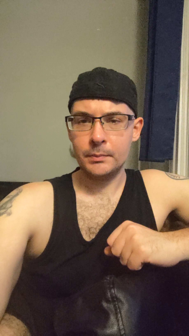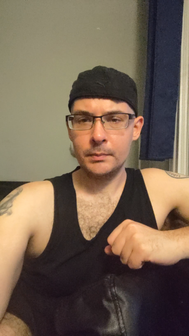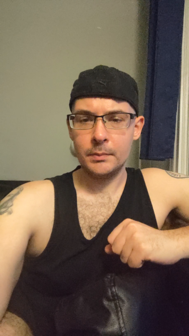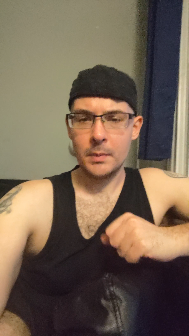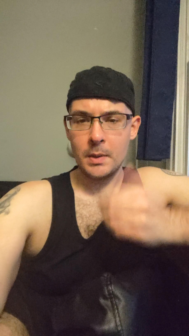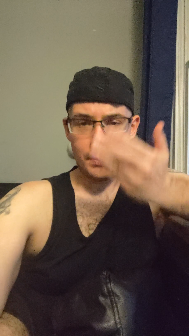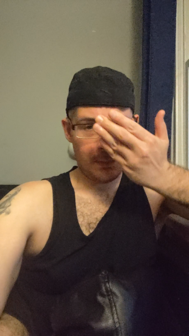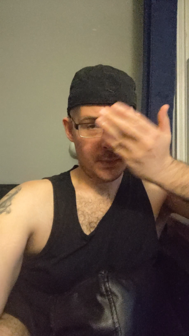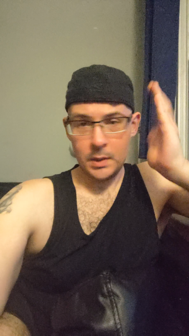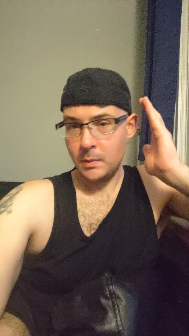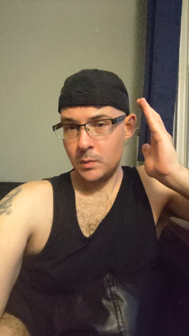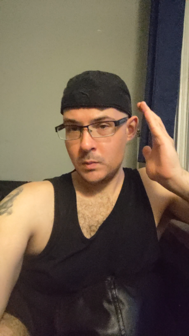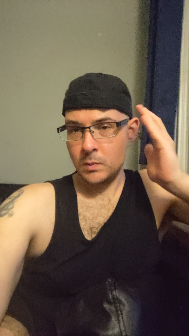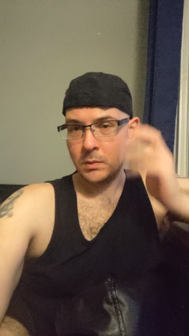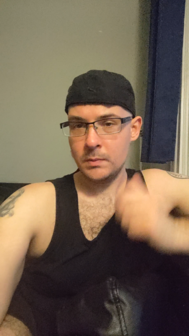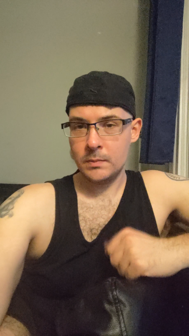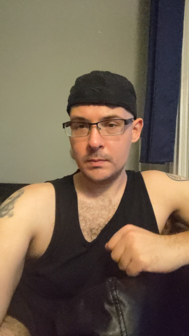peekaboo